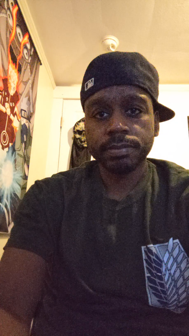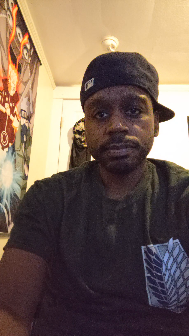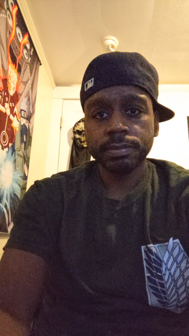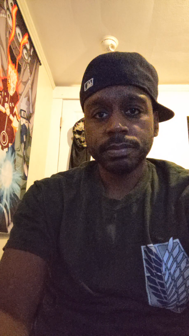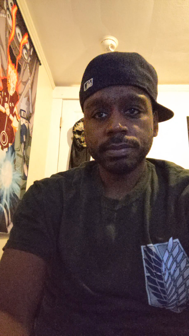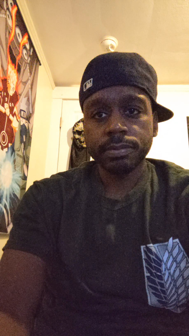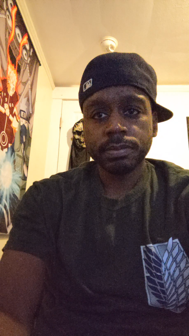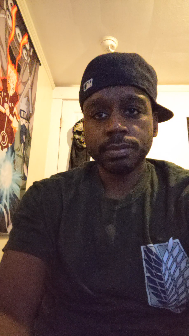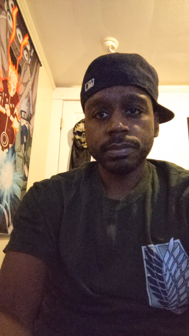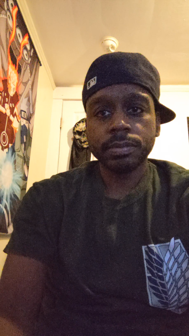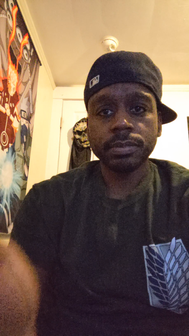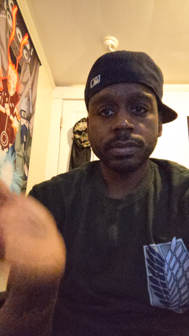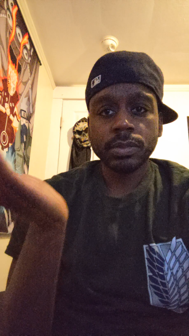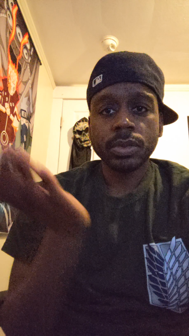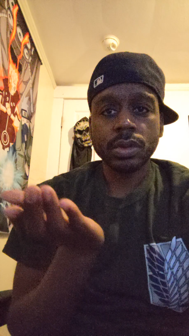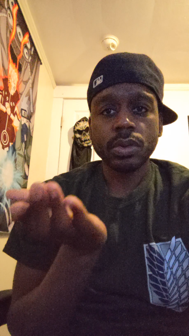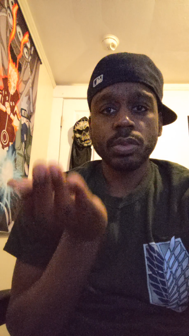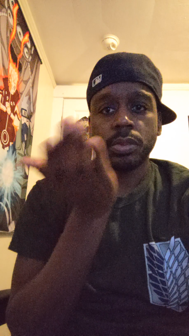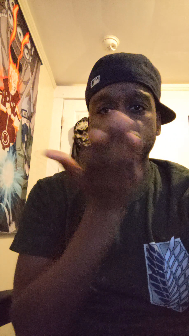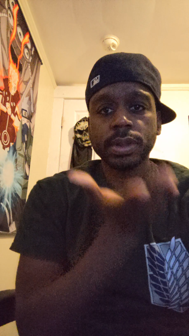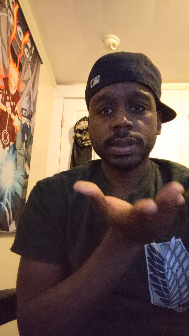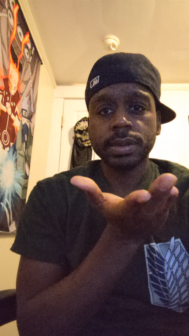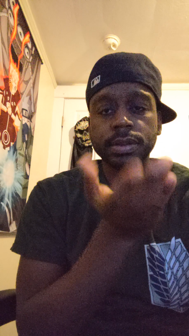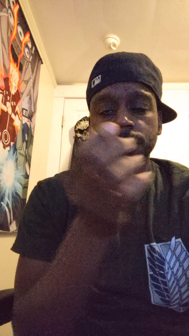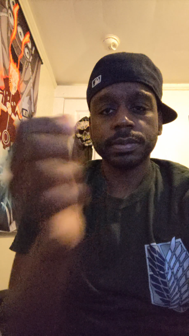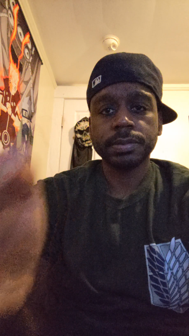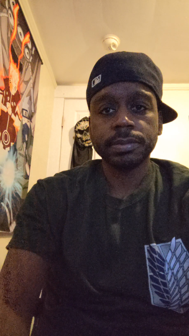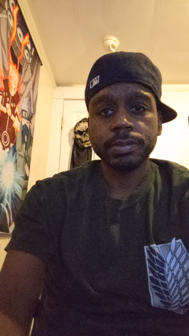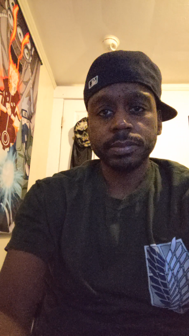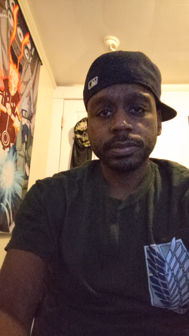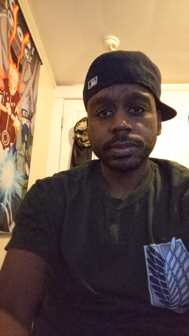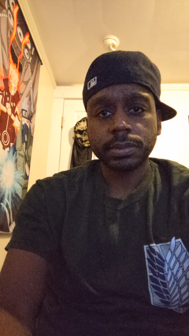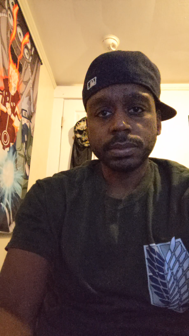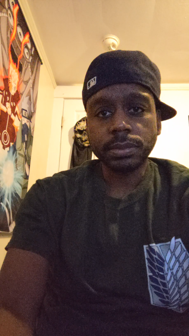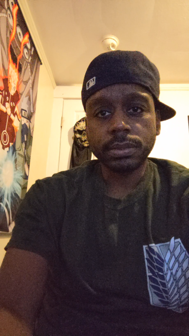bring